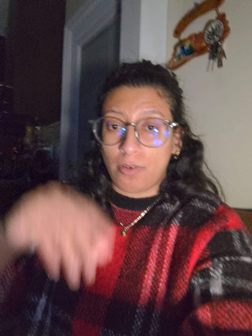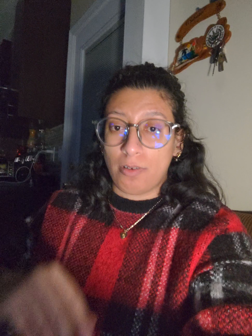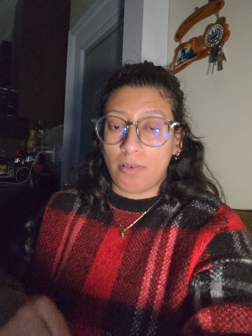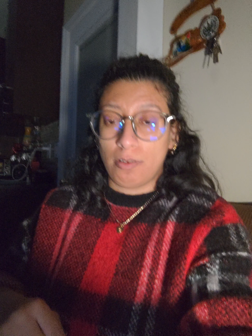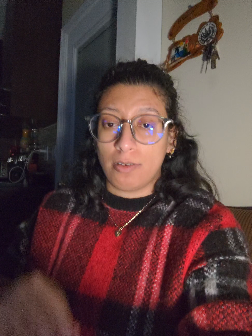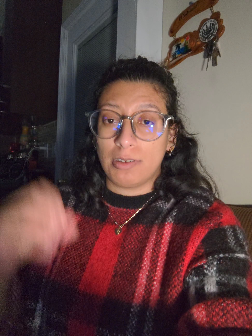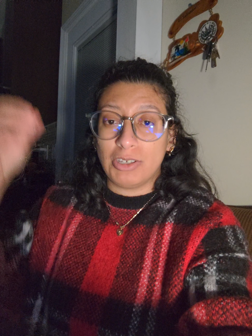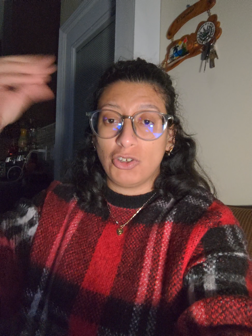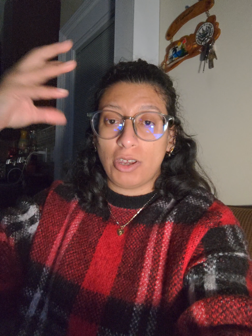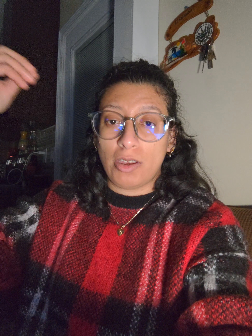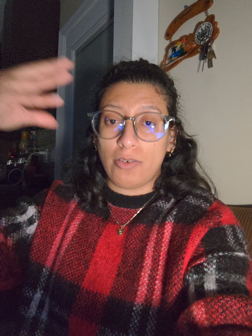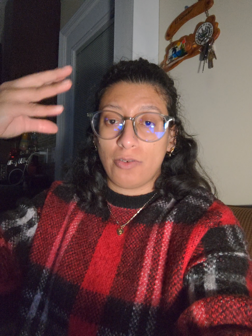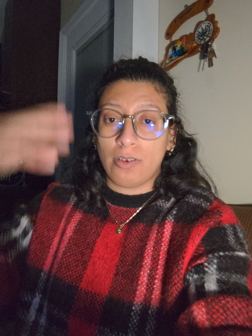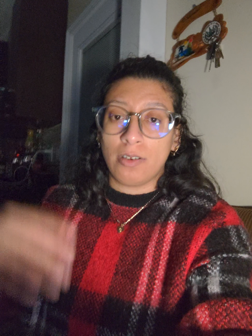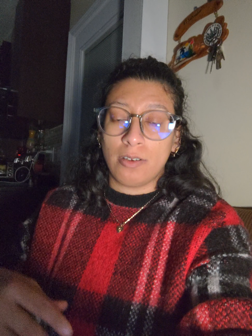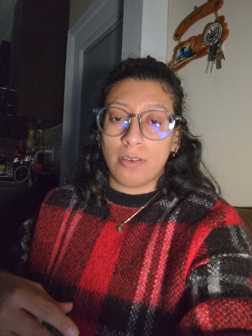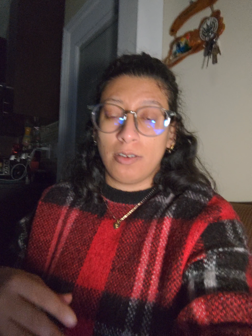shower